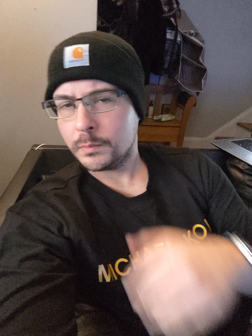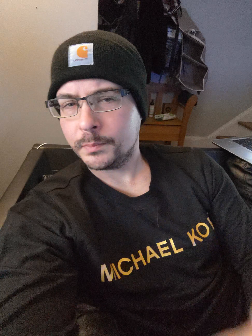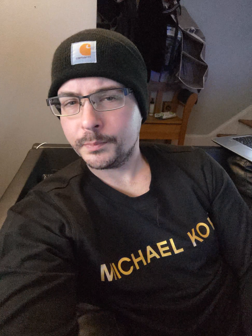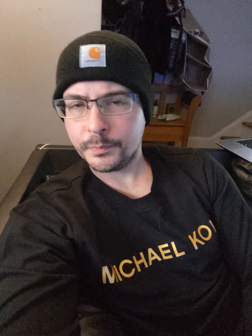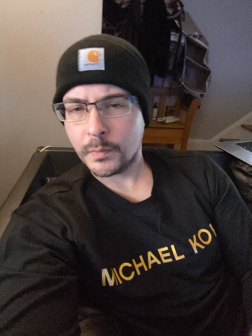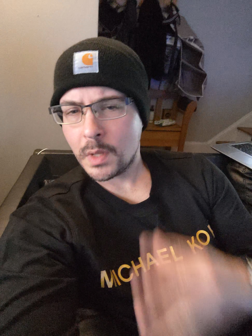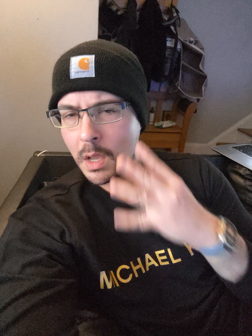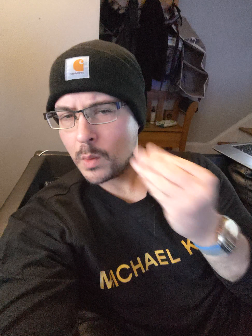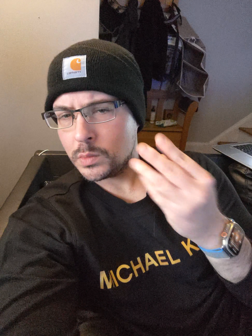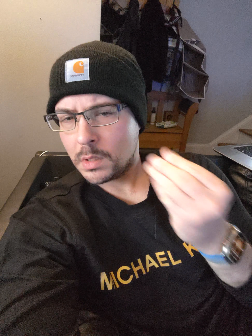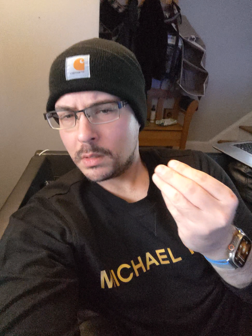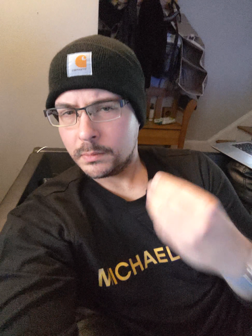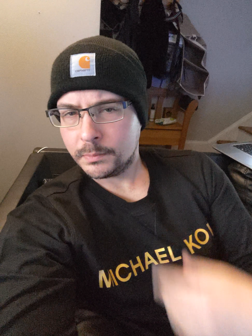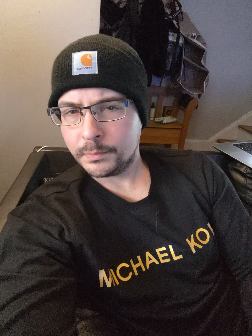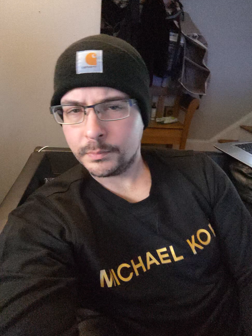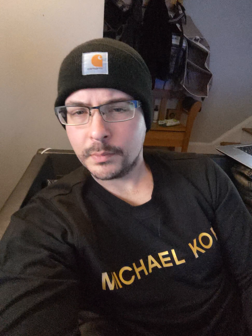outside